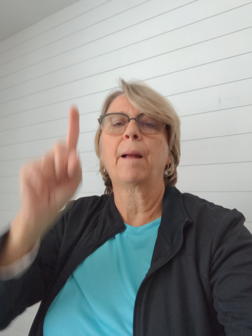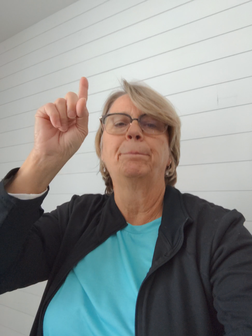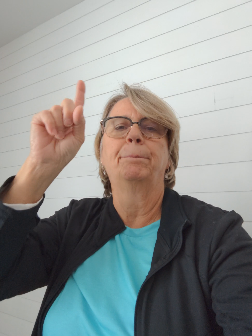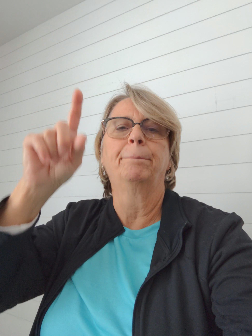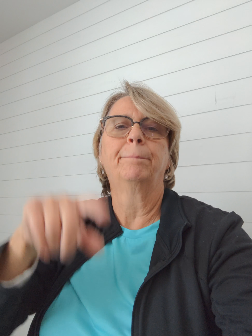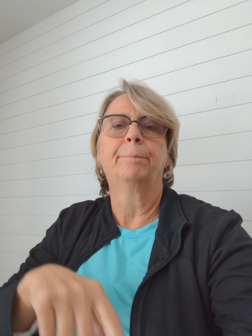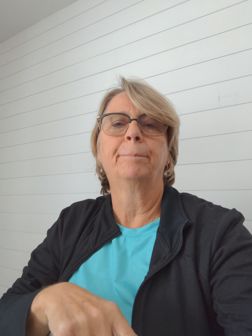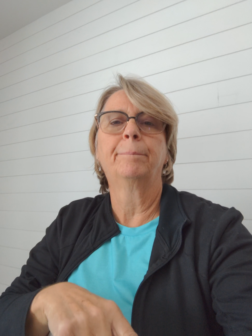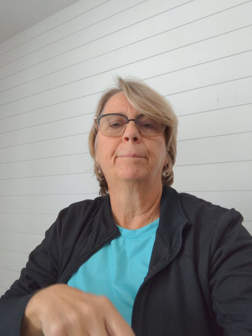up